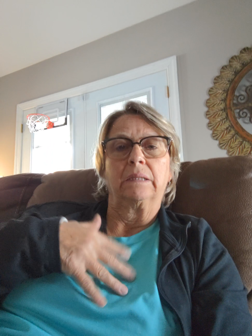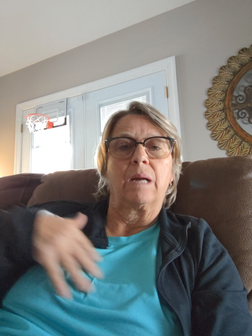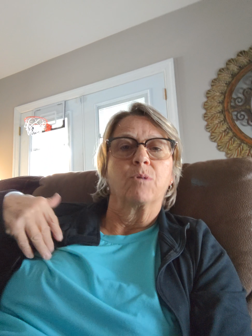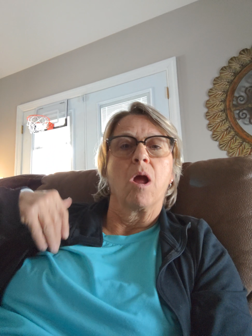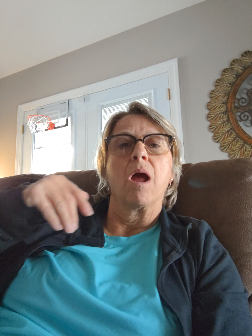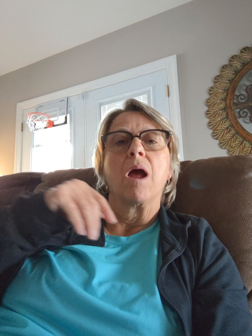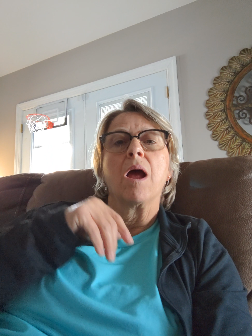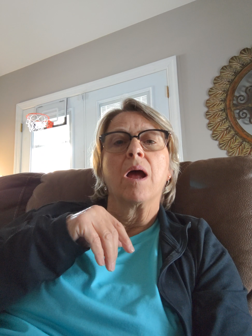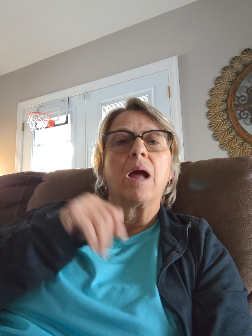zebra